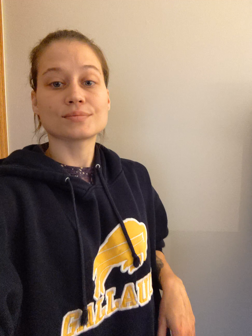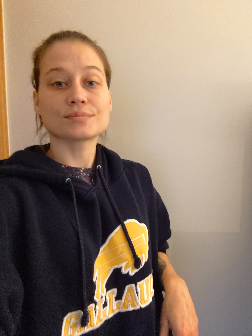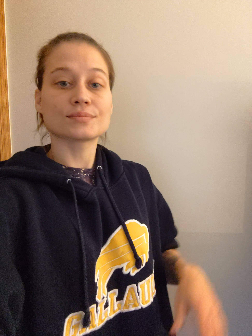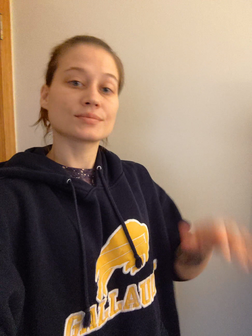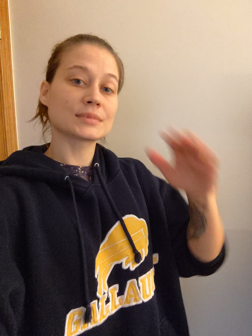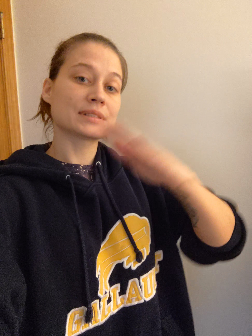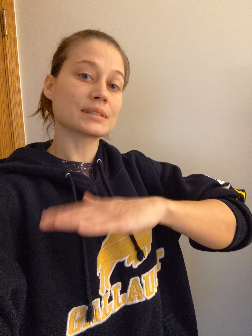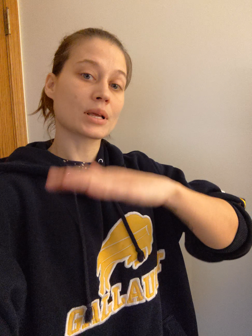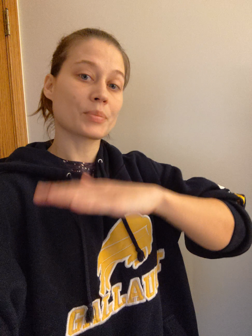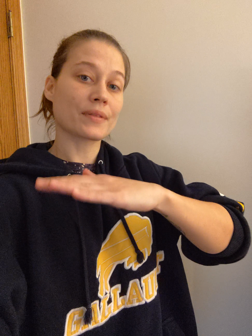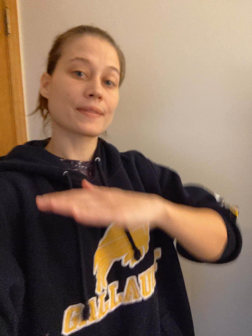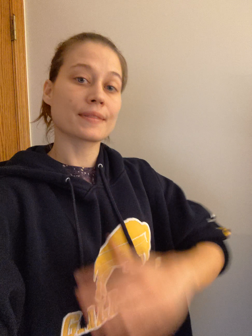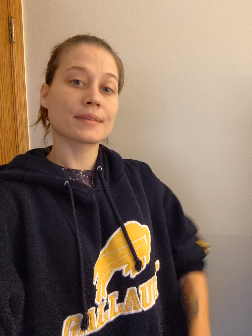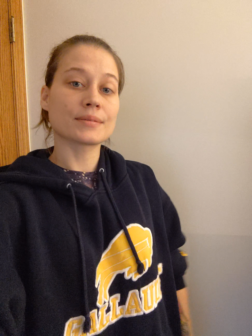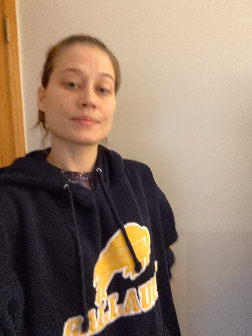table